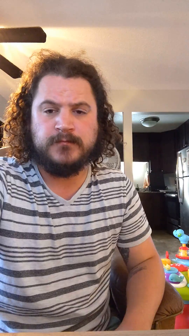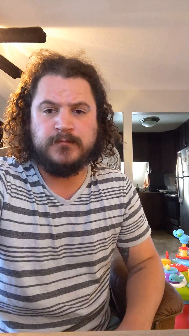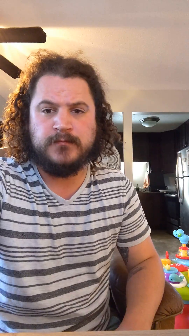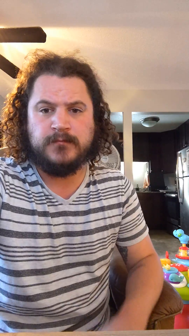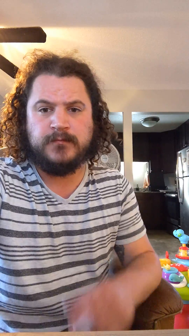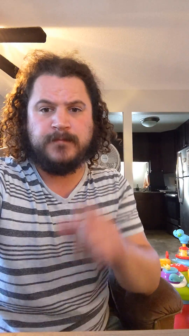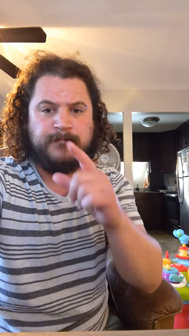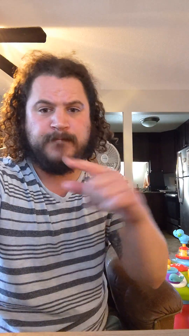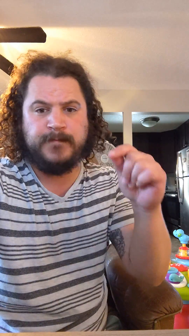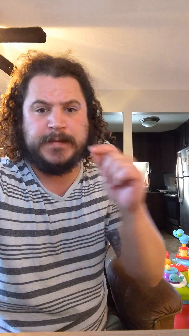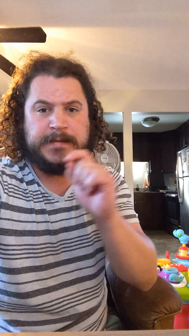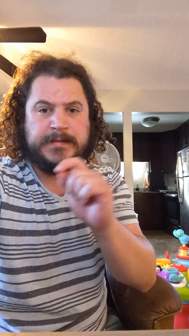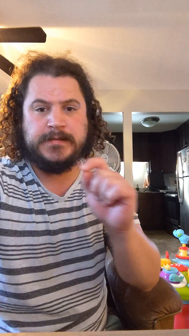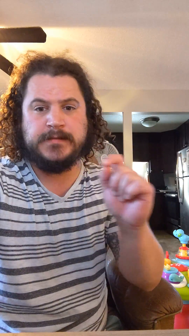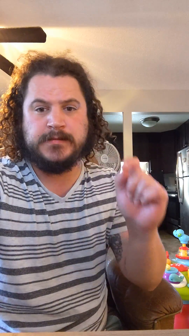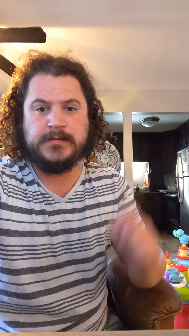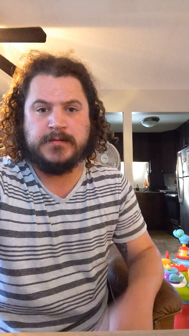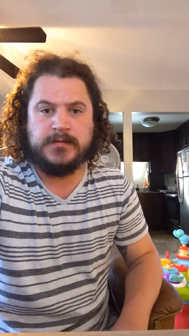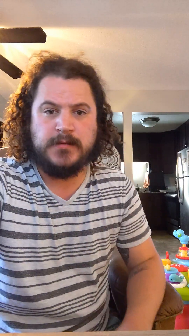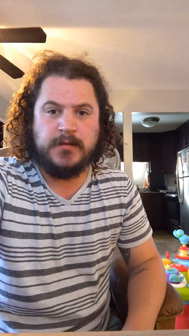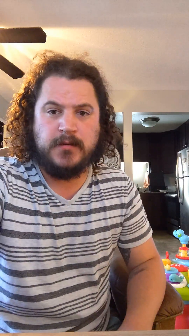peas